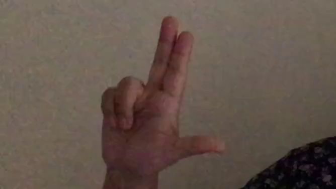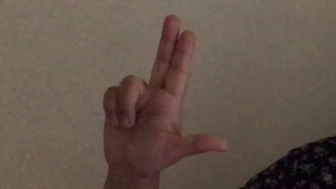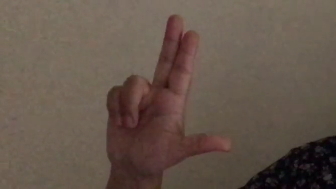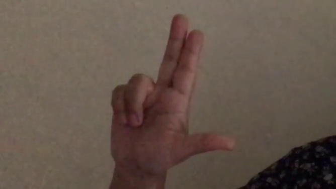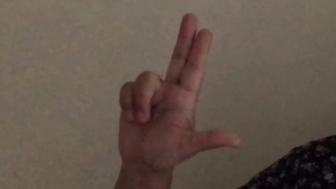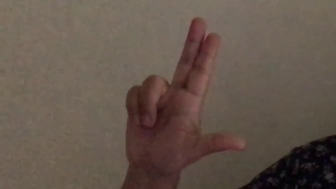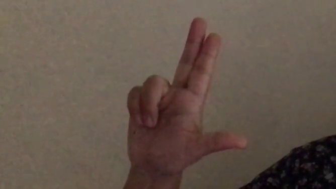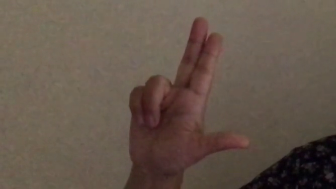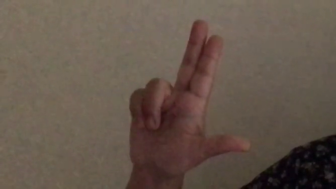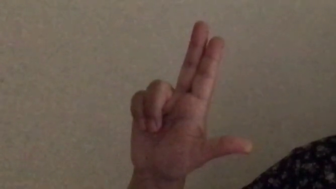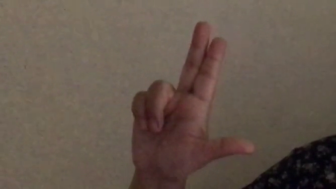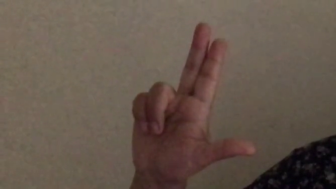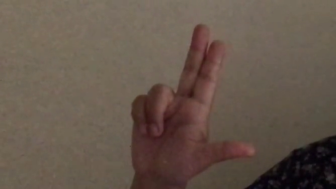इ